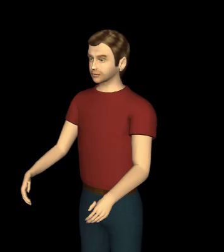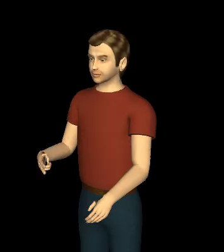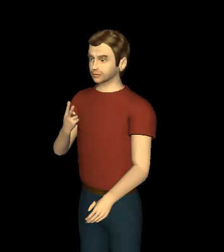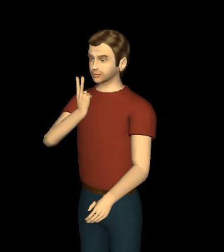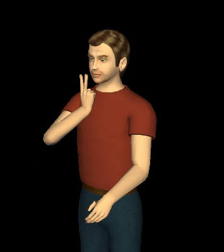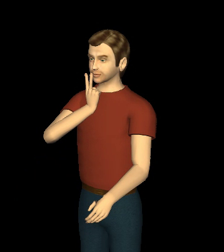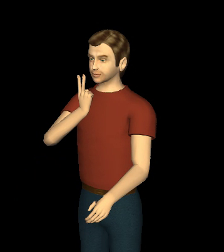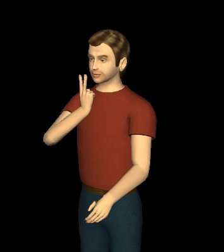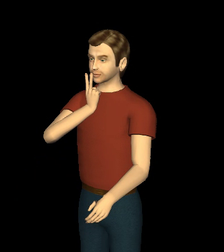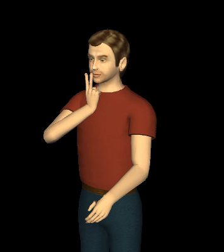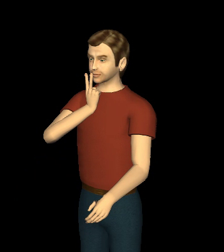يدخن